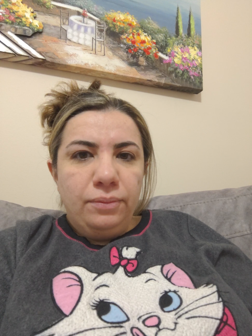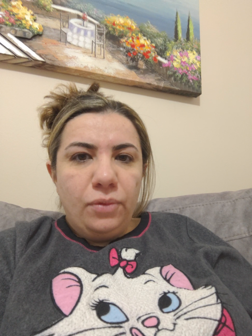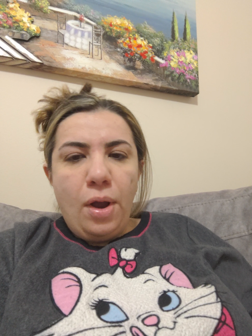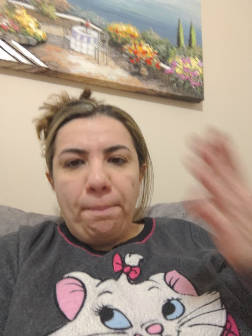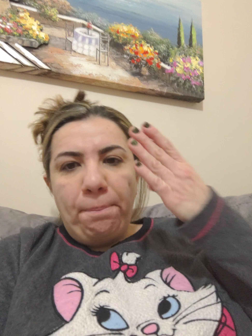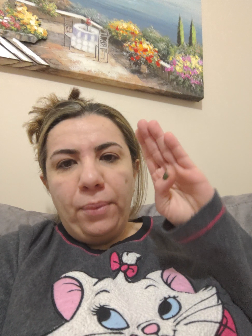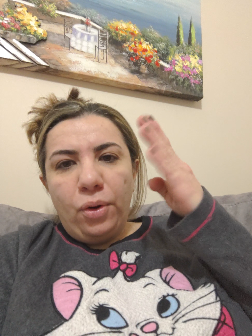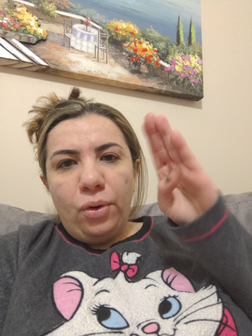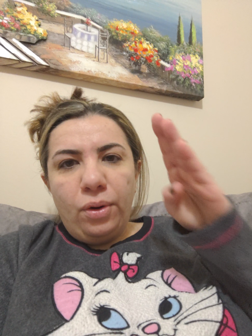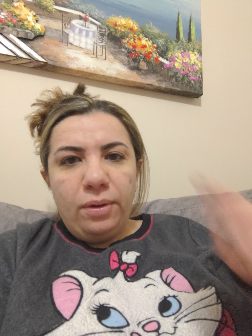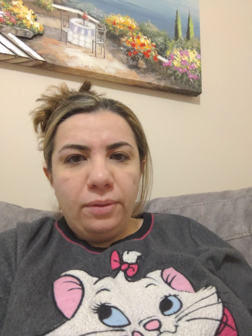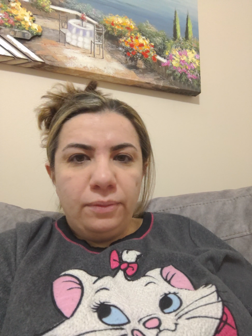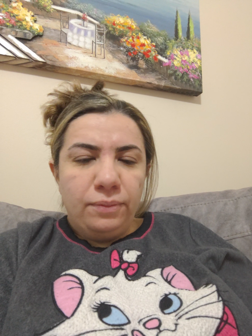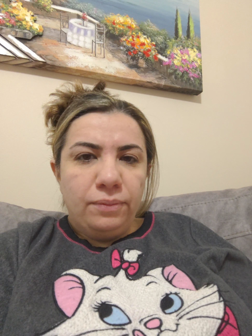blue